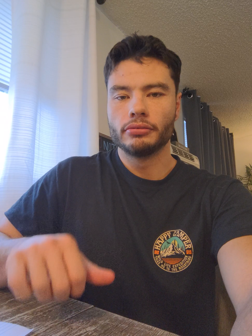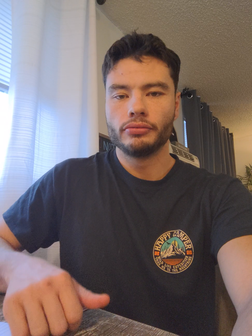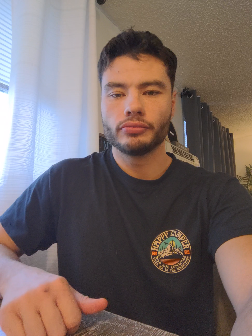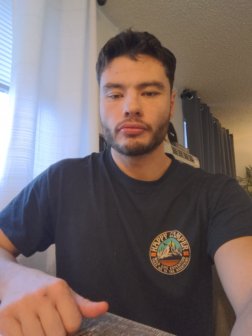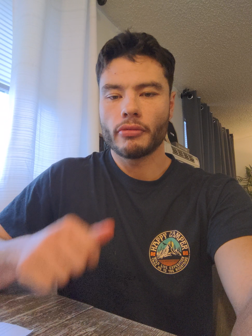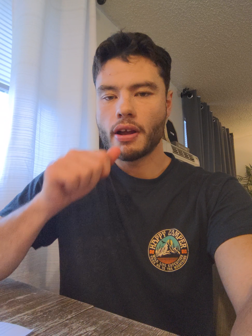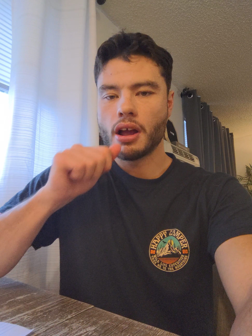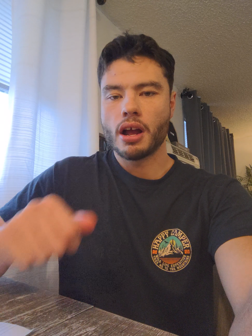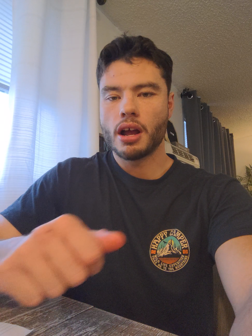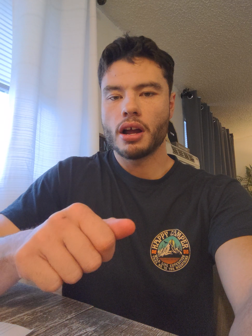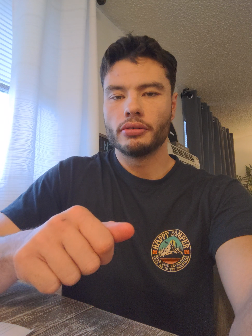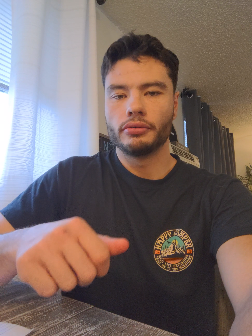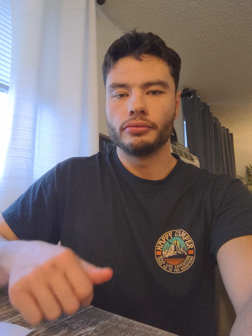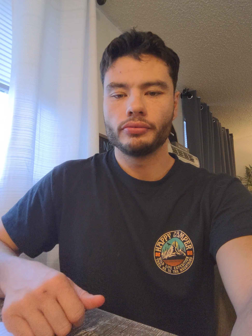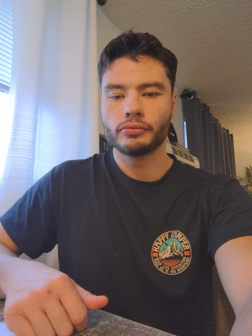hide